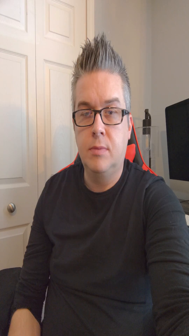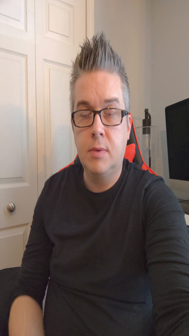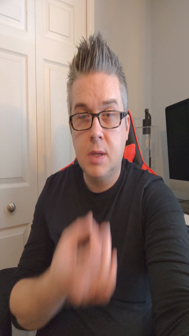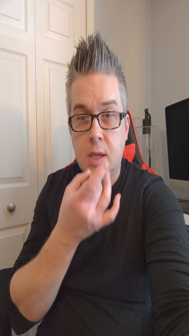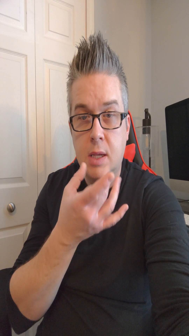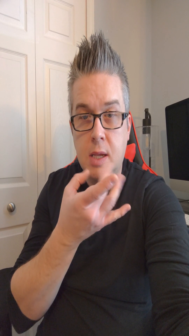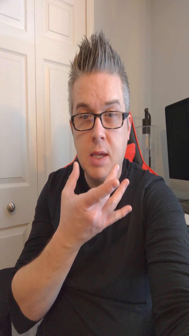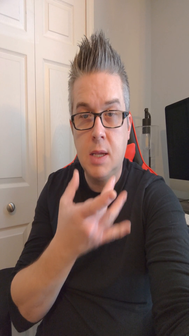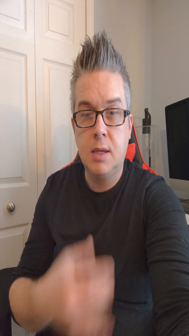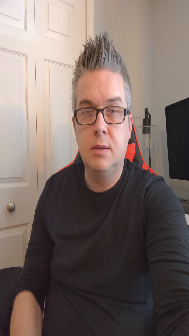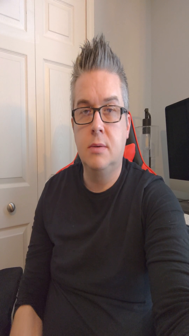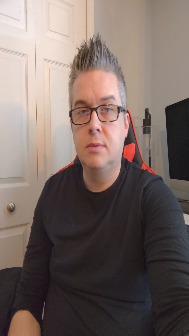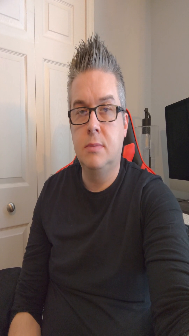snack